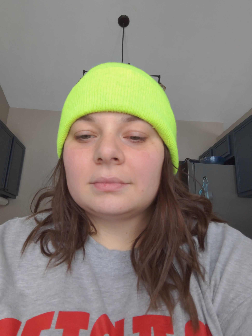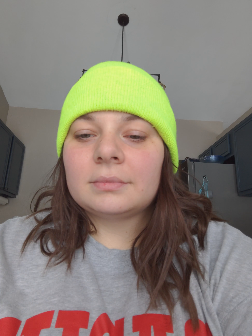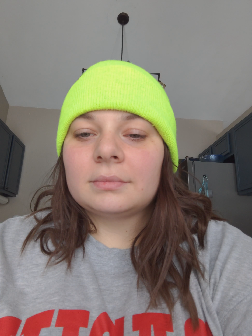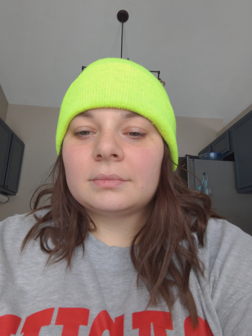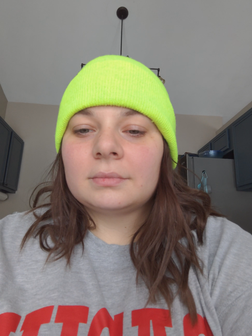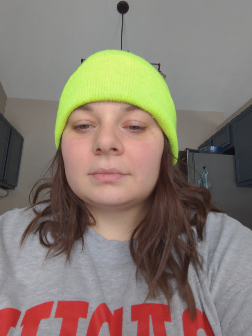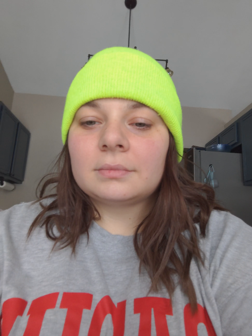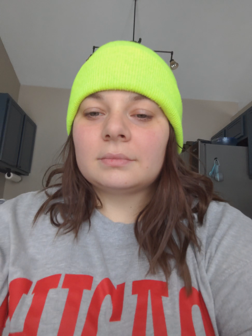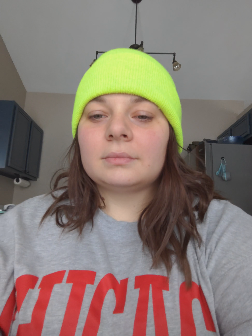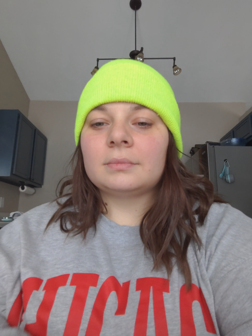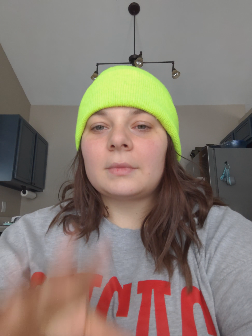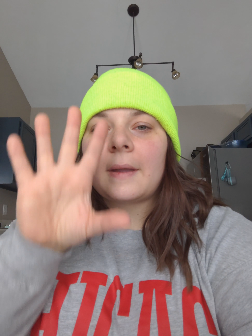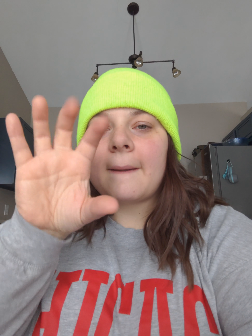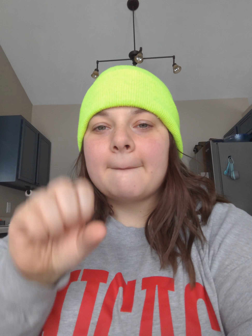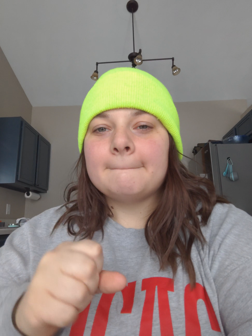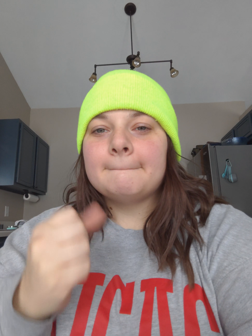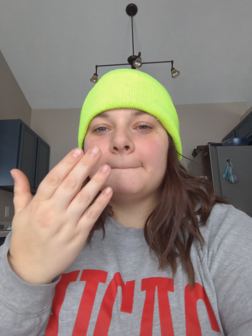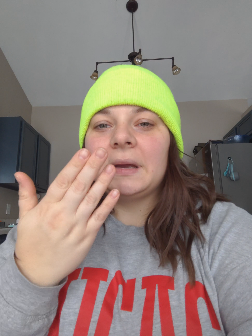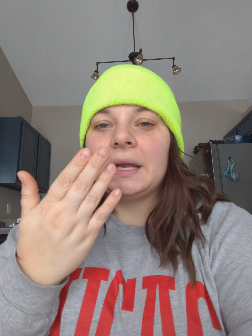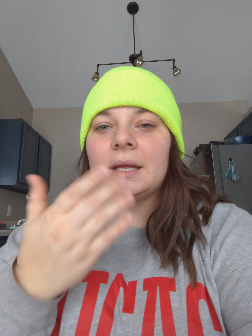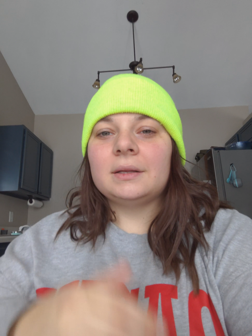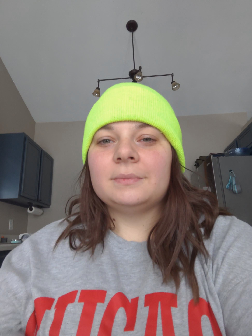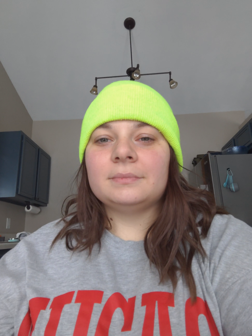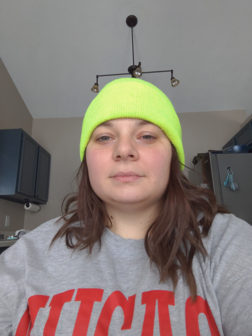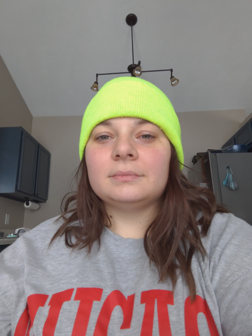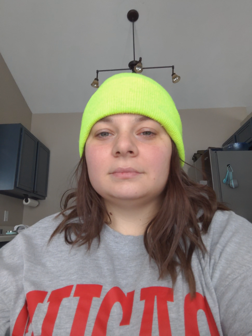mitten